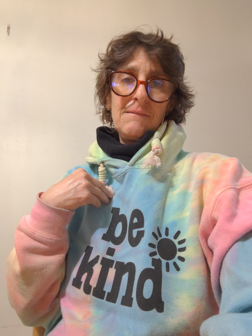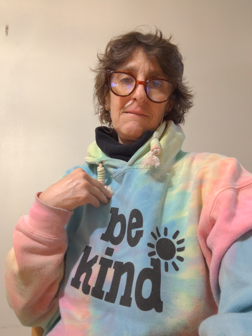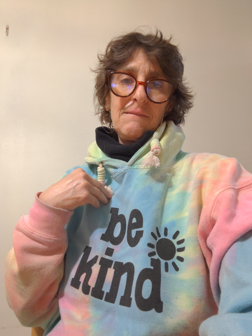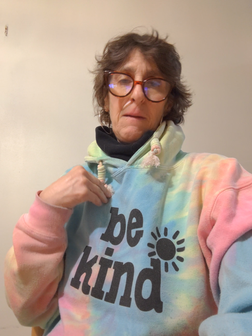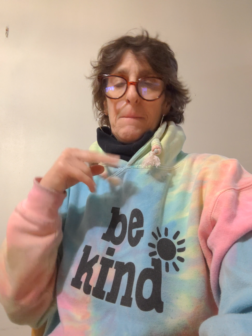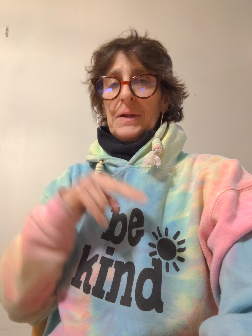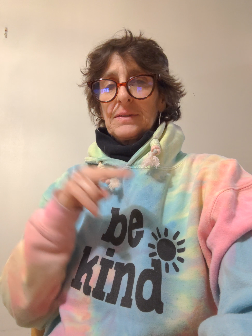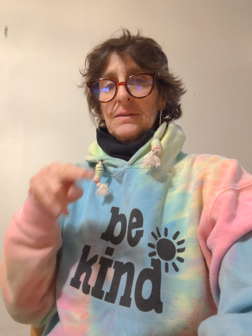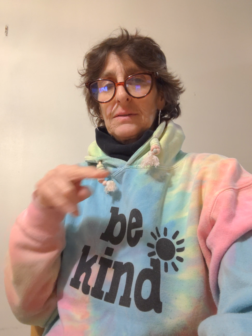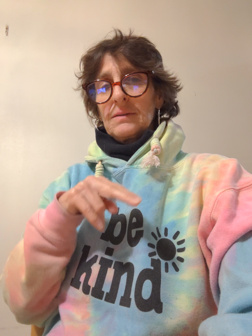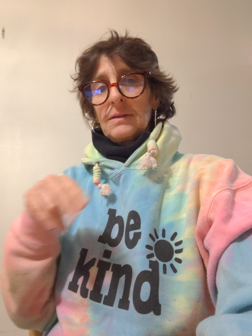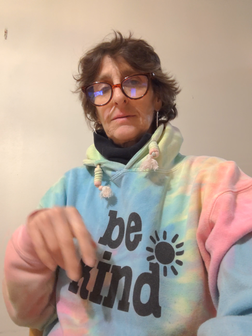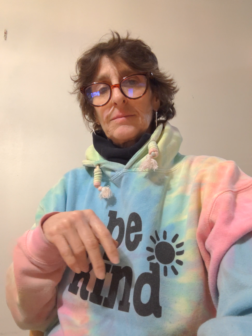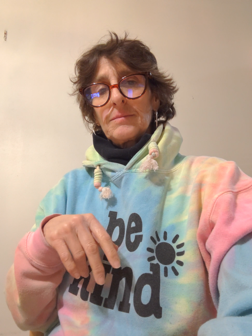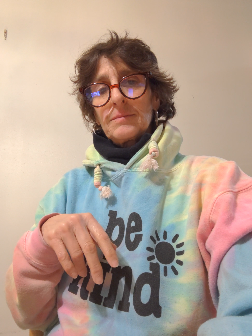puzzle